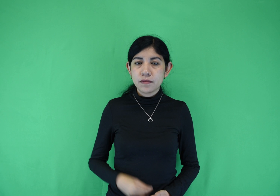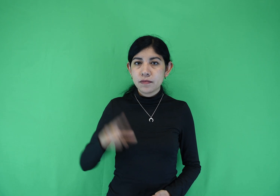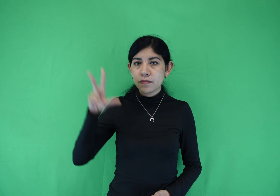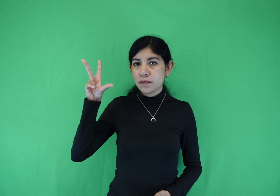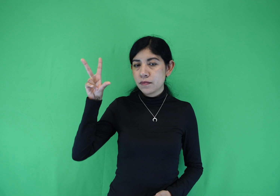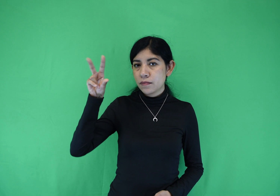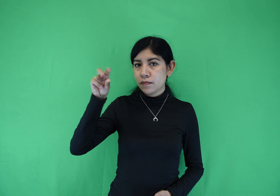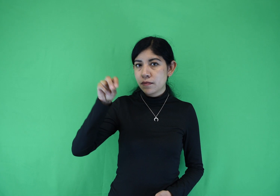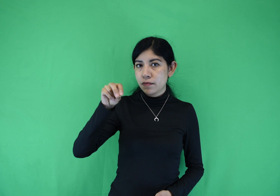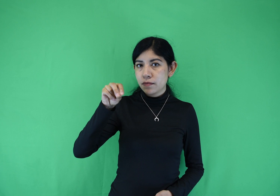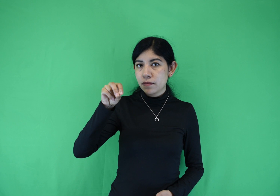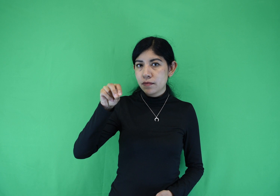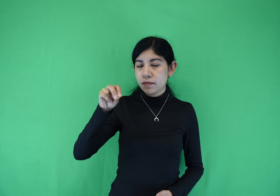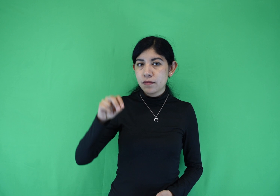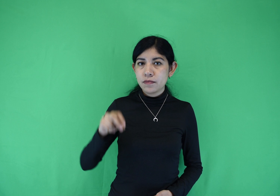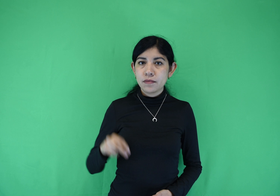no